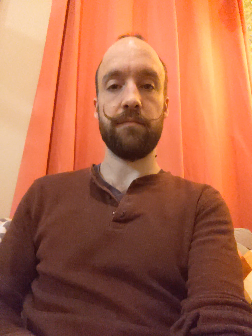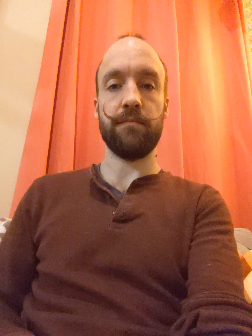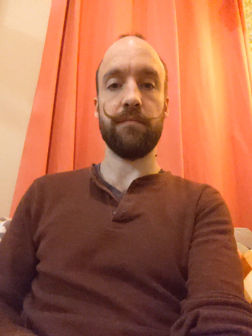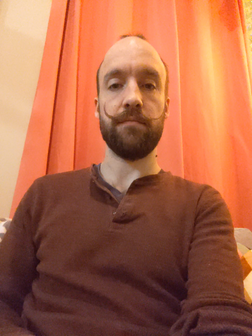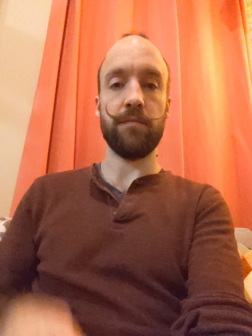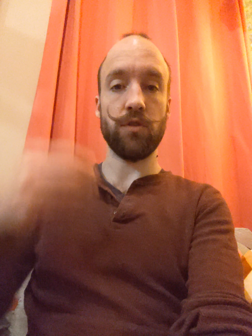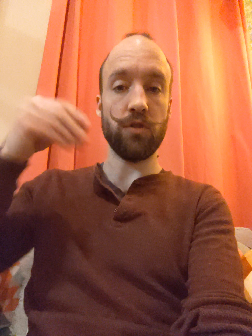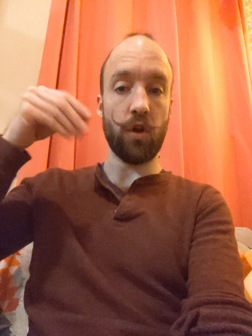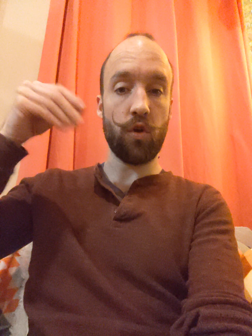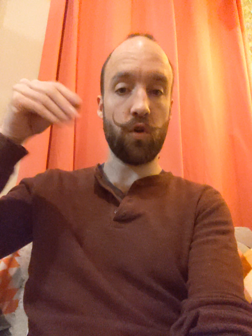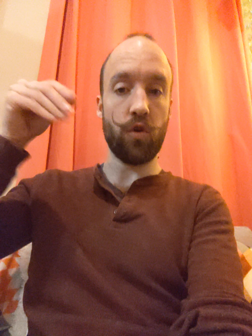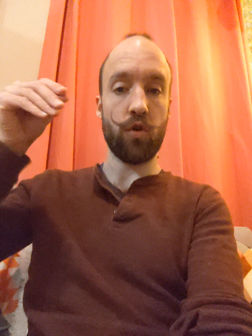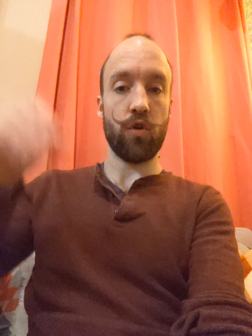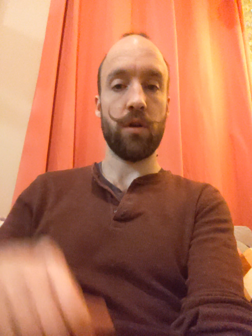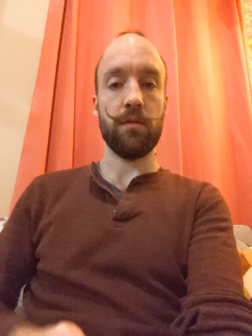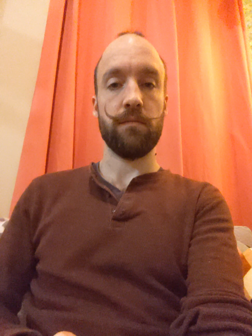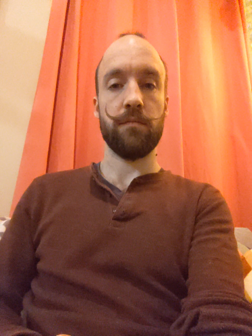store